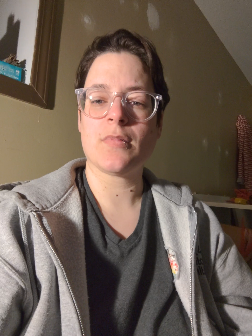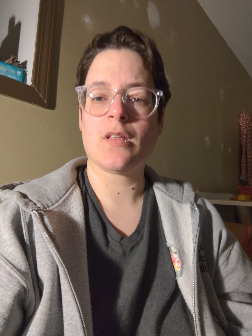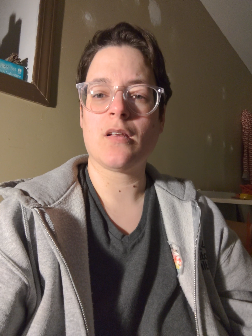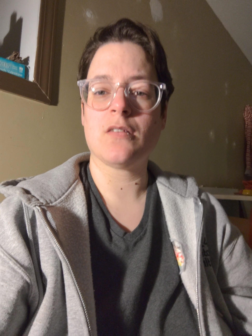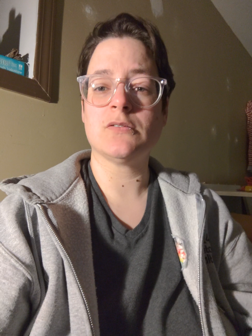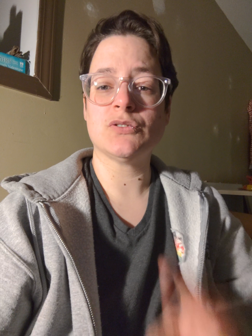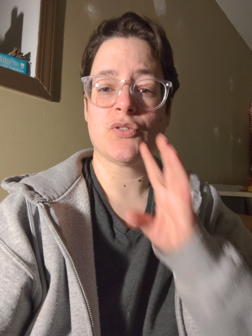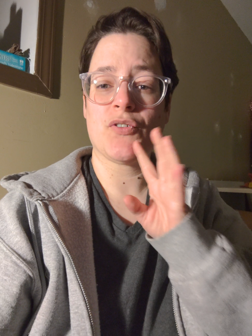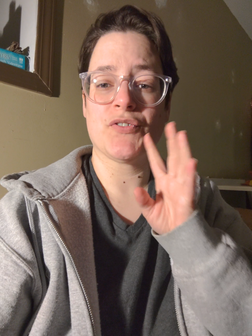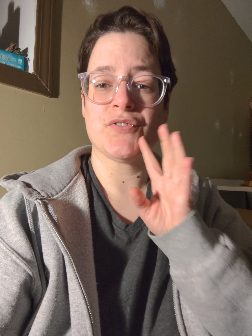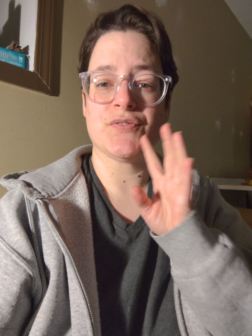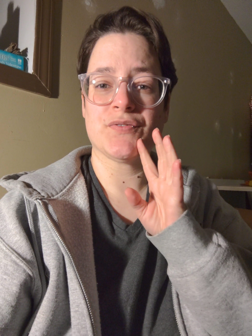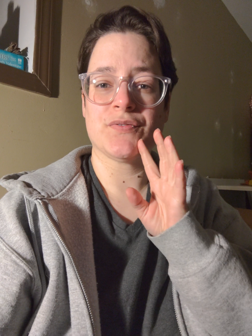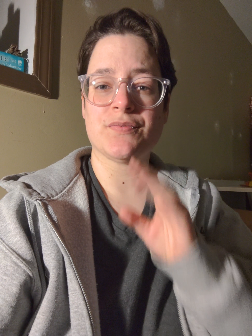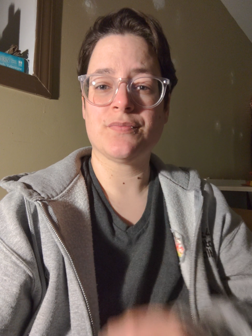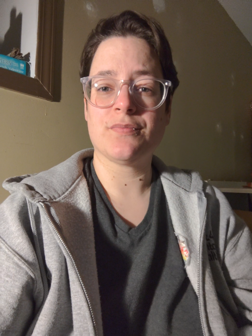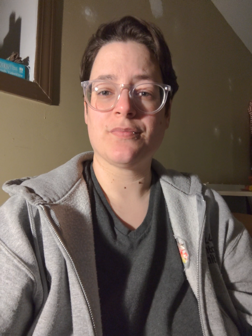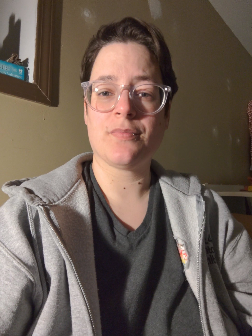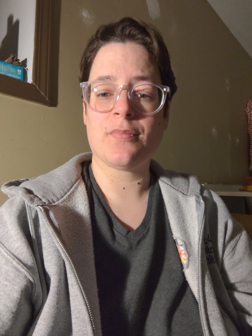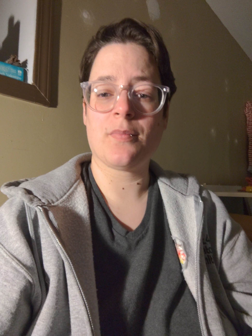talk